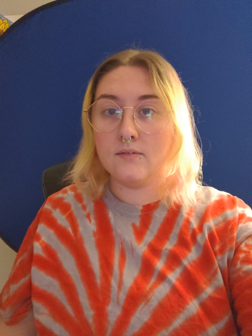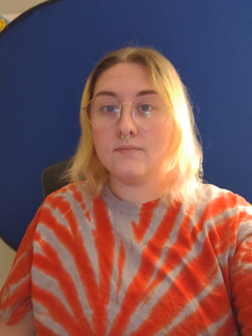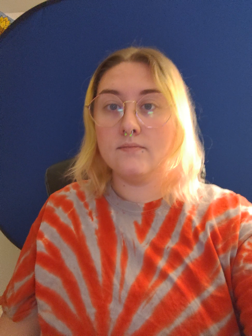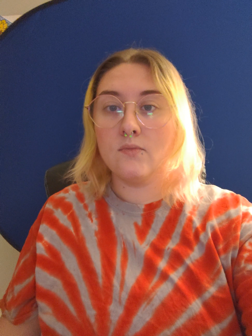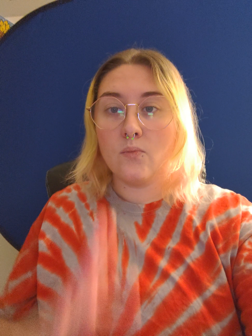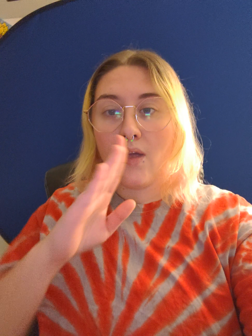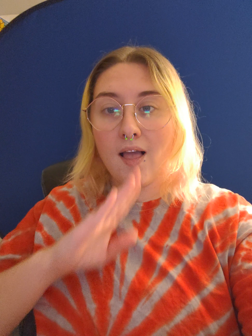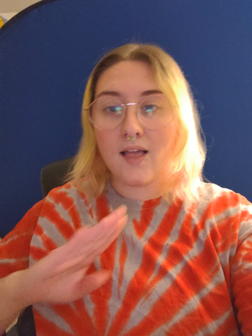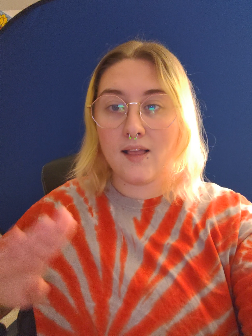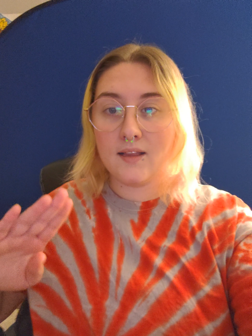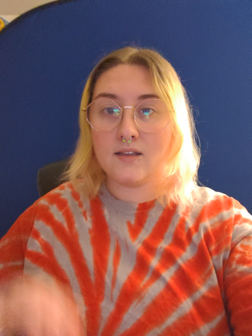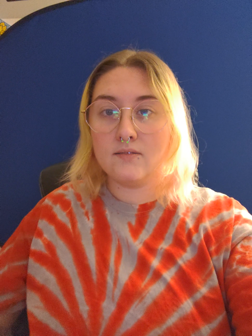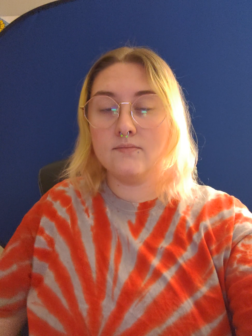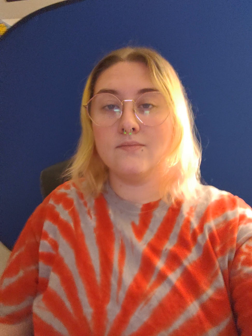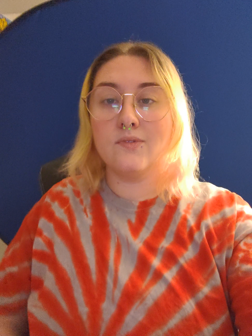quiet